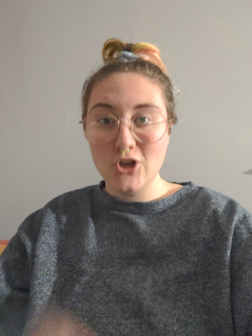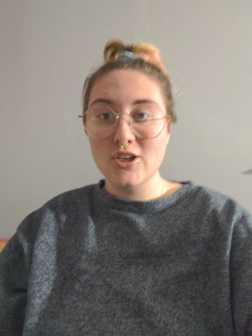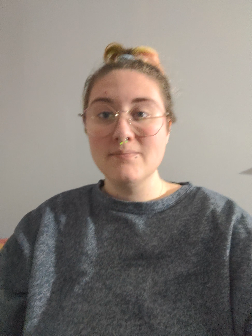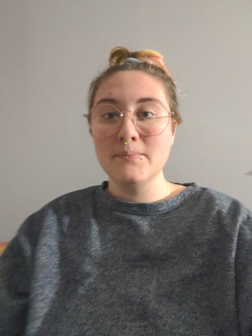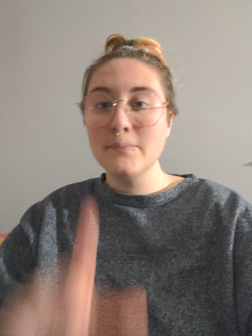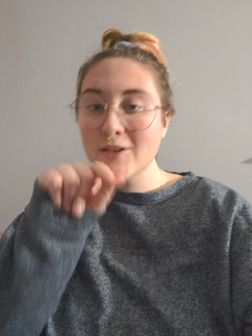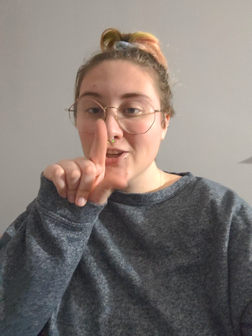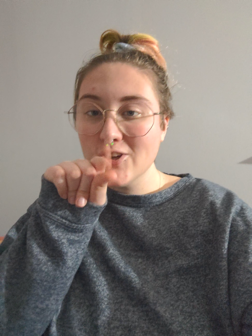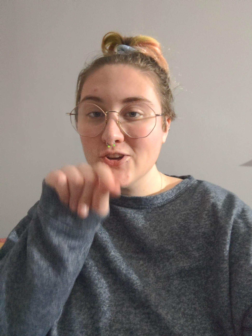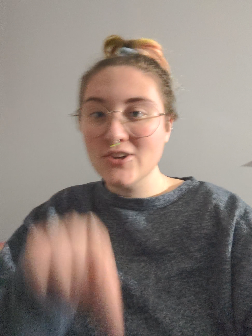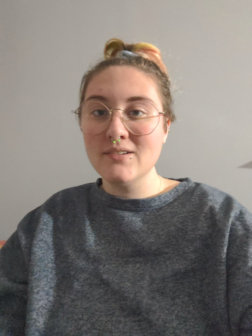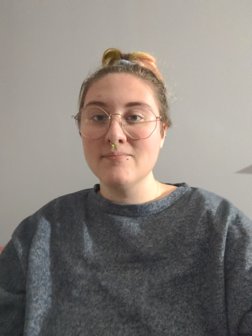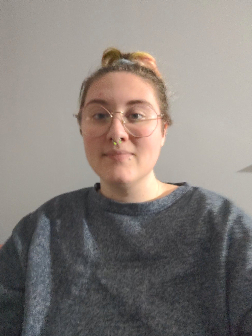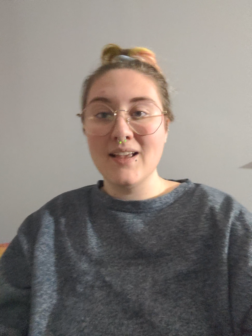bird